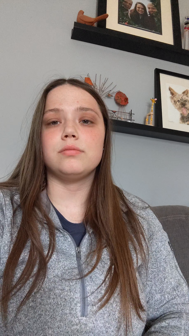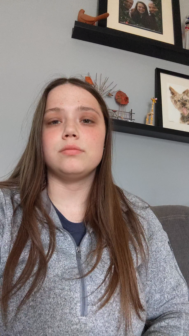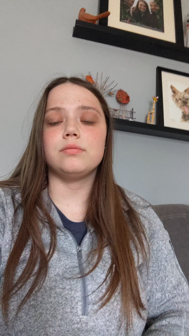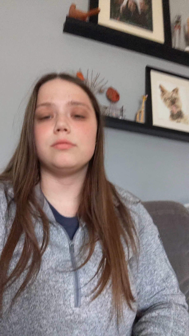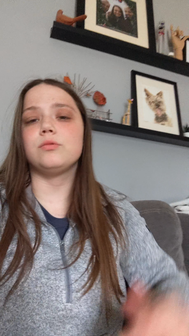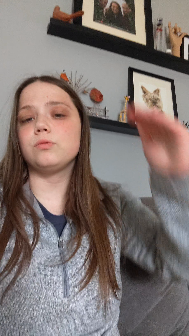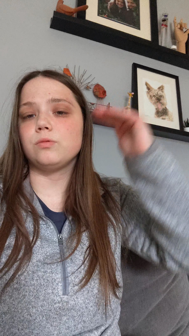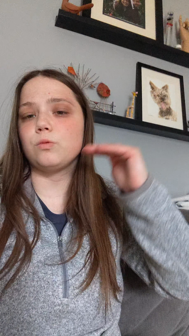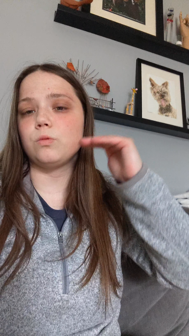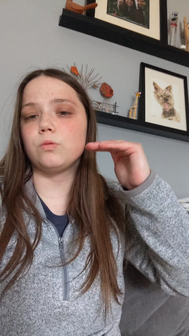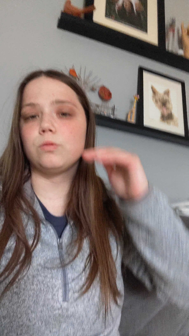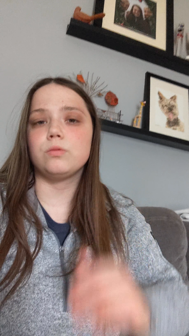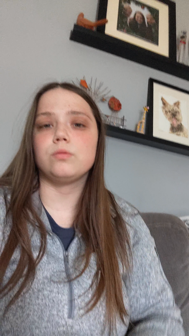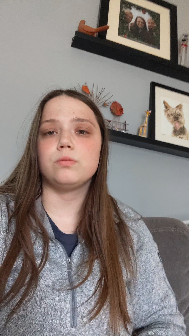short